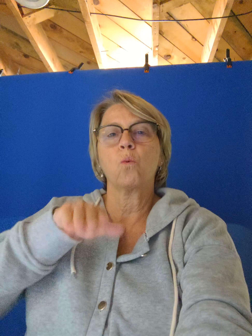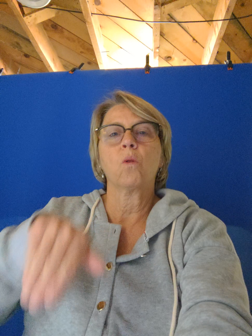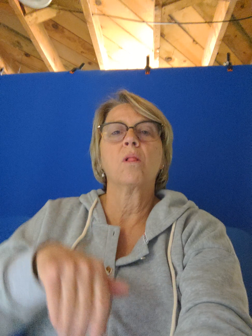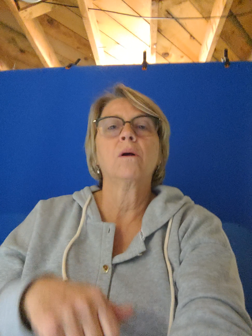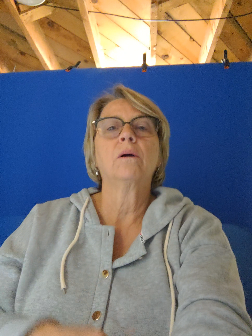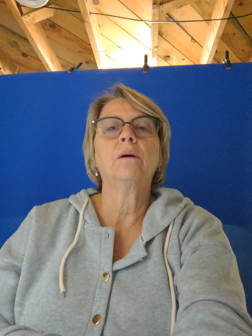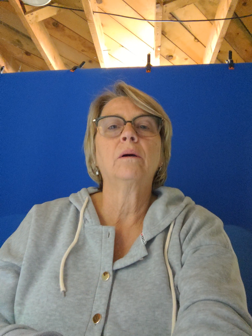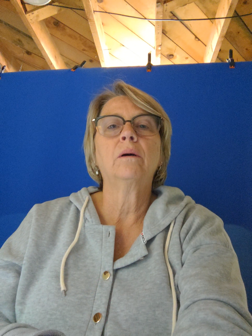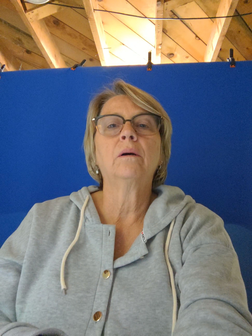pool